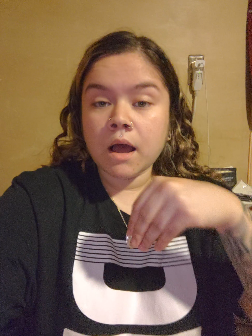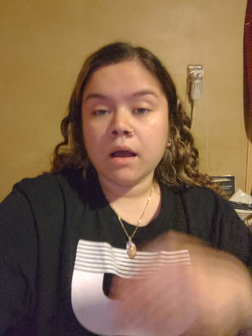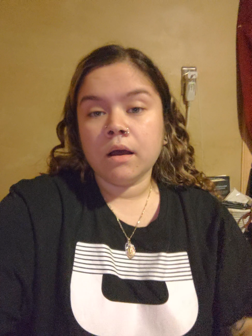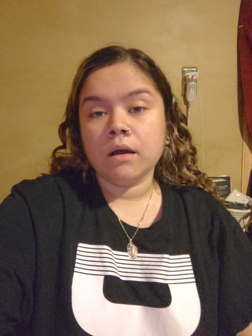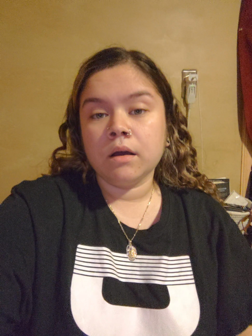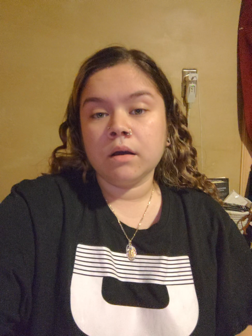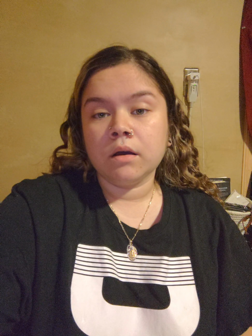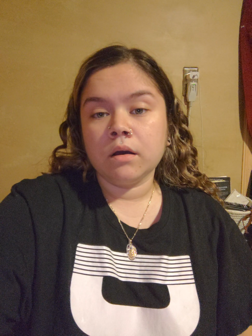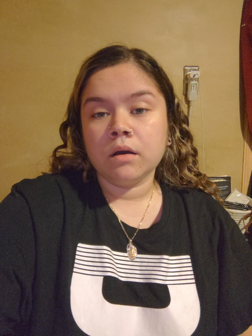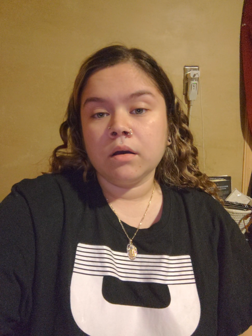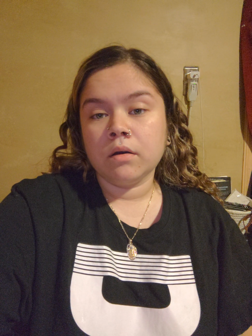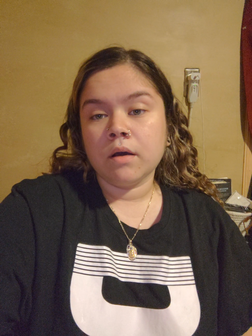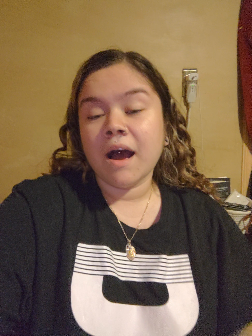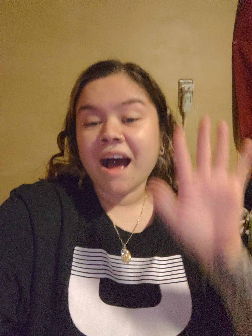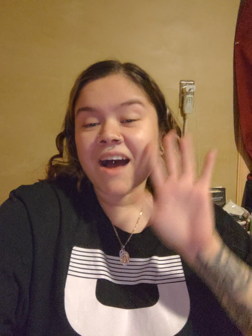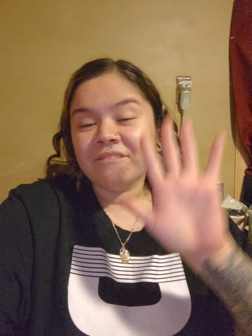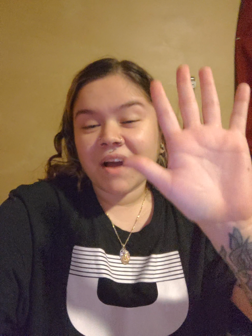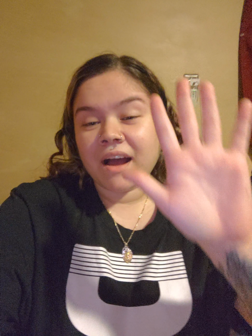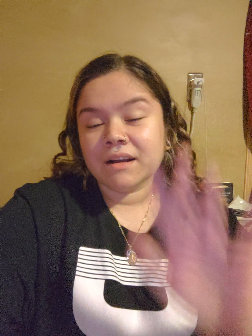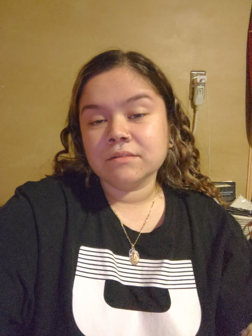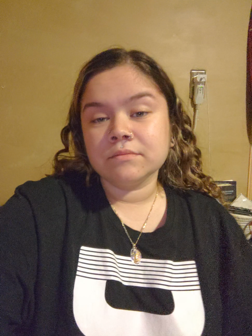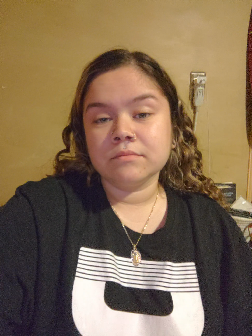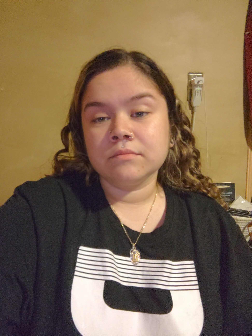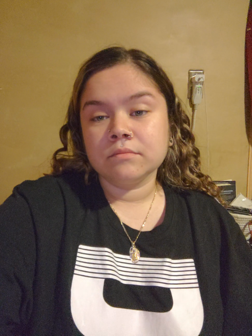give me five